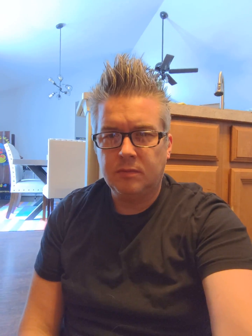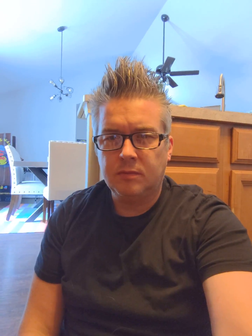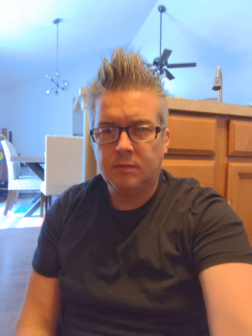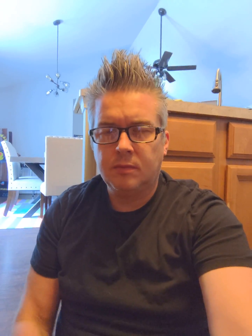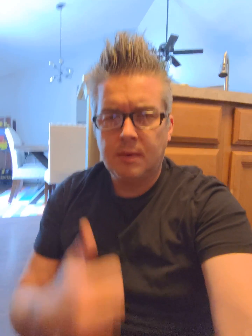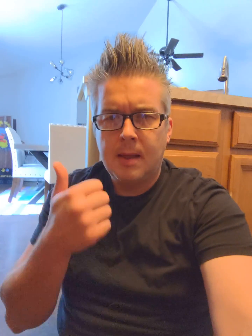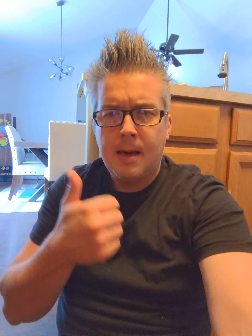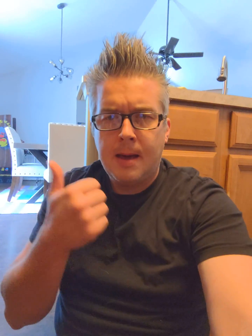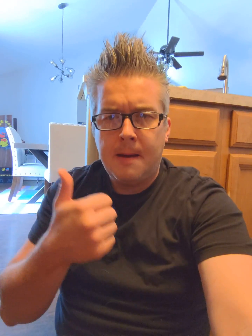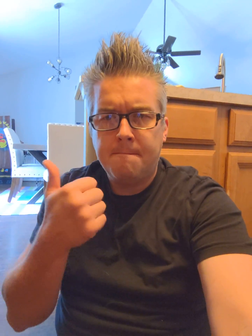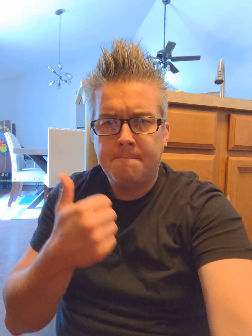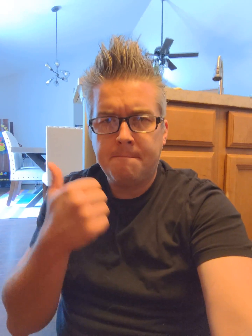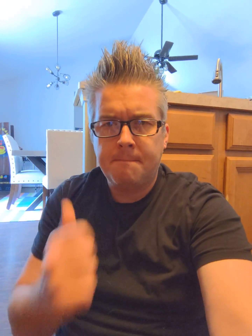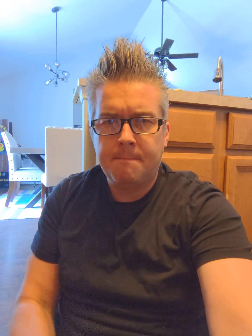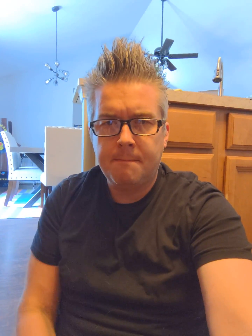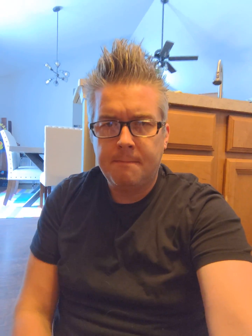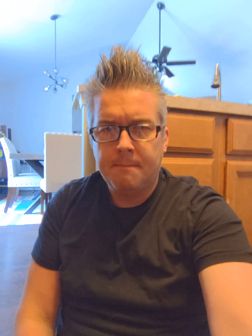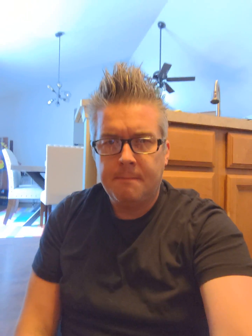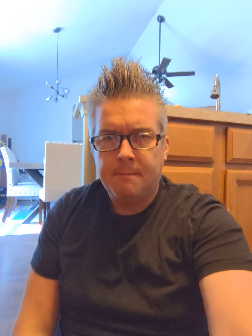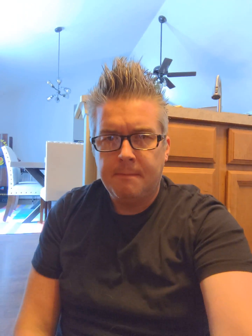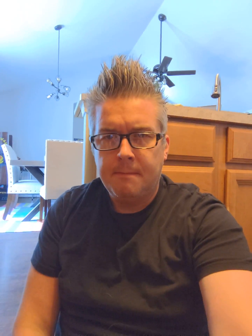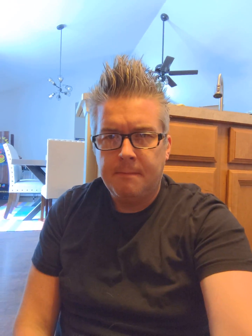help